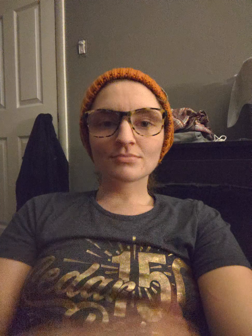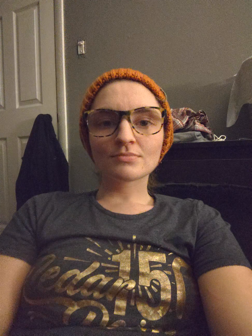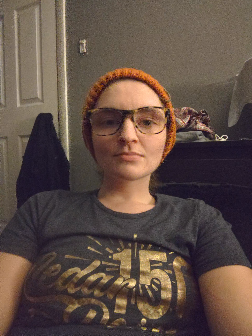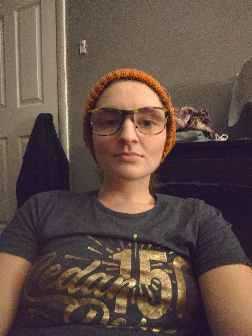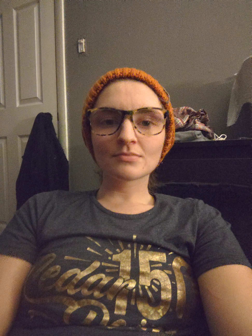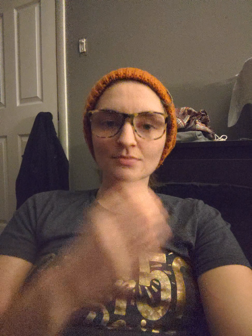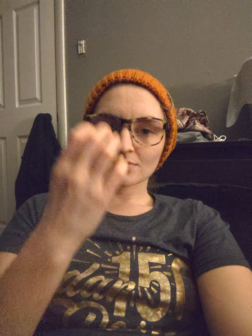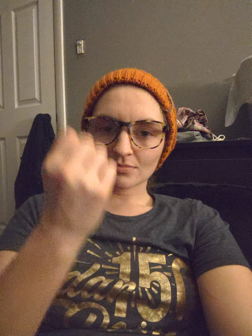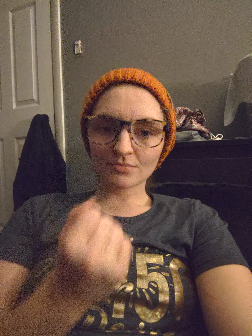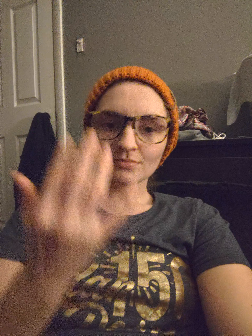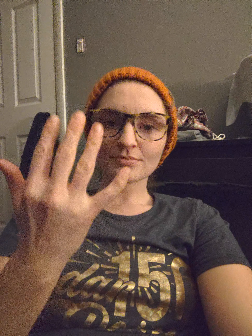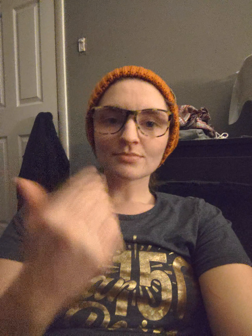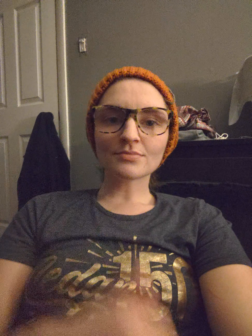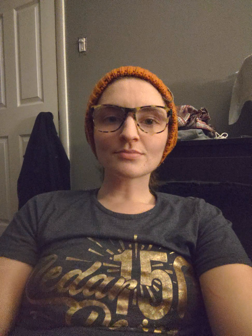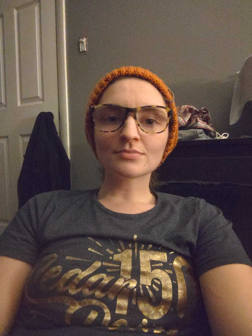mitten